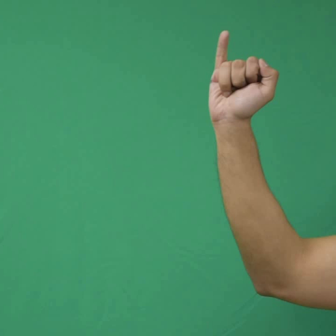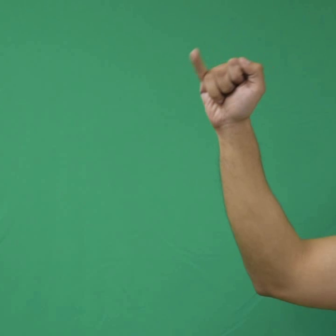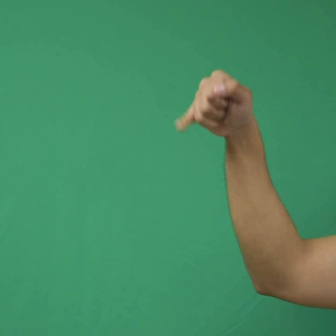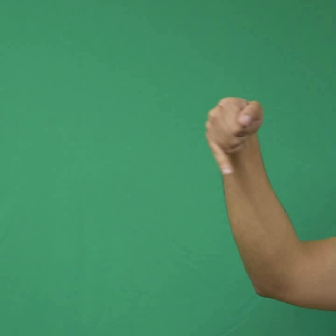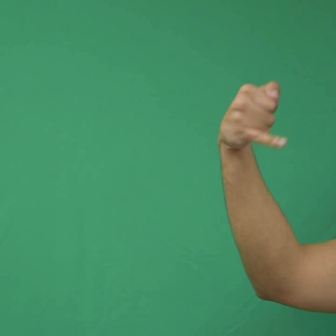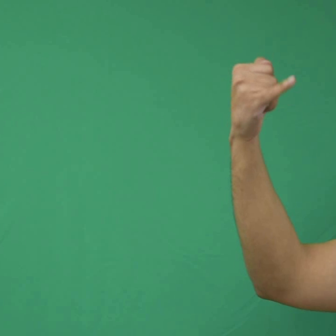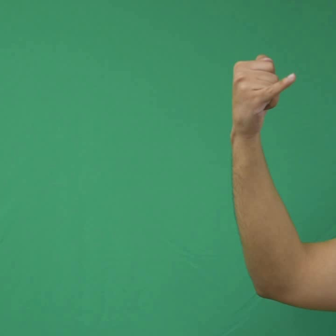J